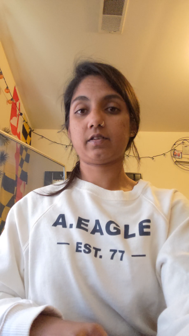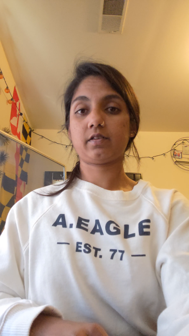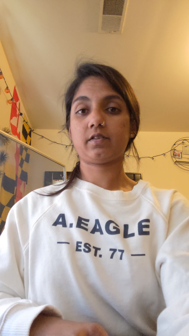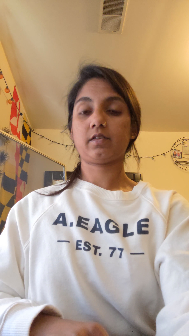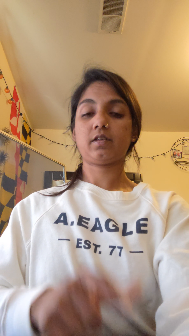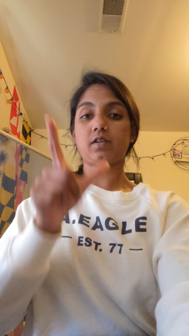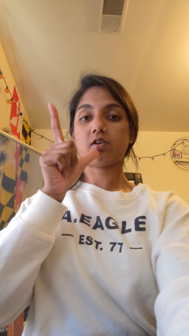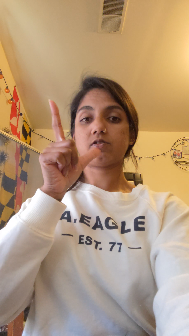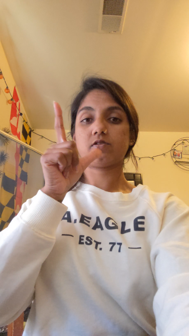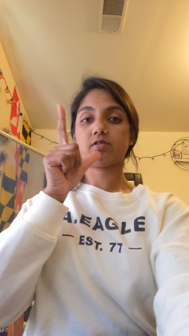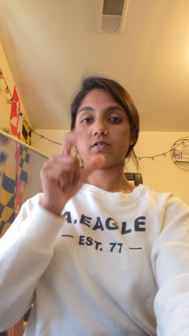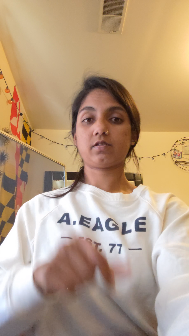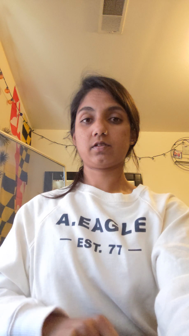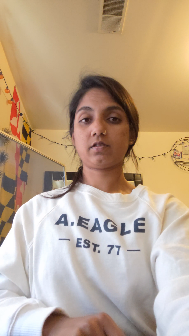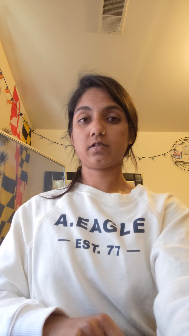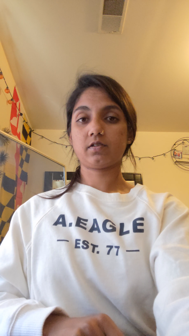lunch